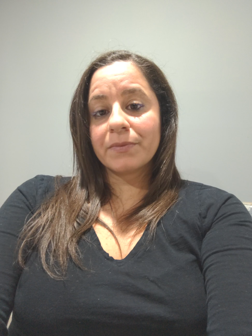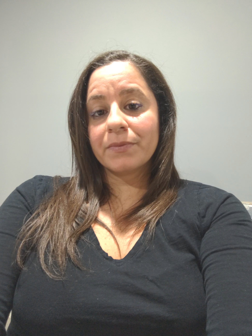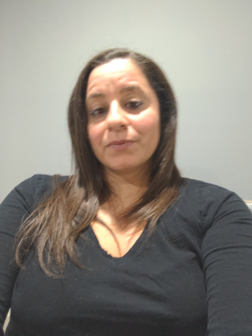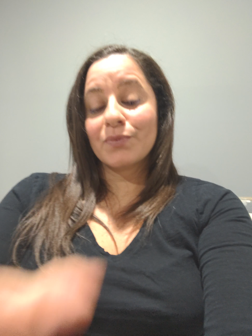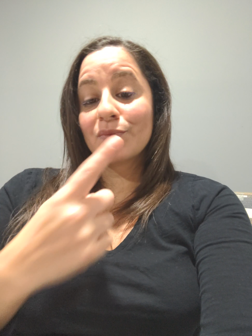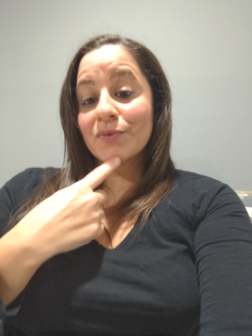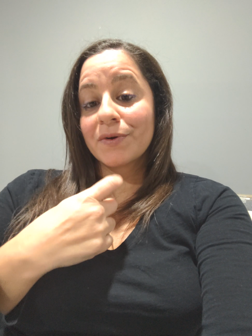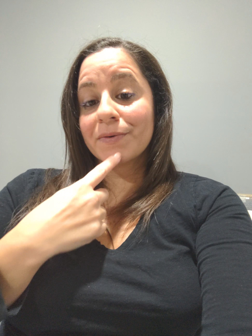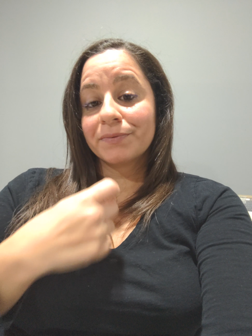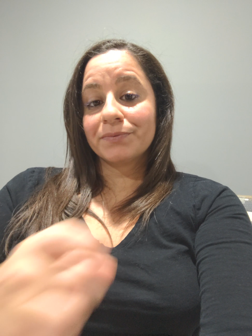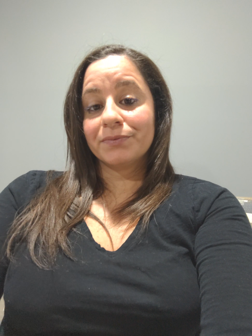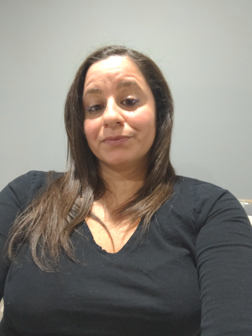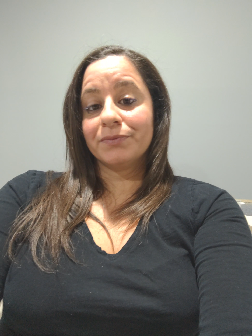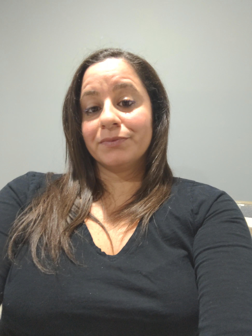red